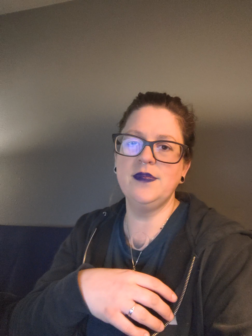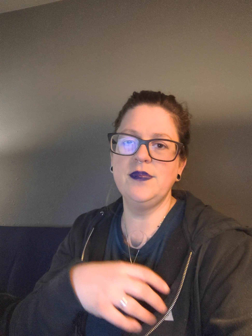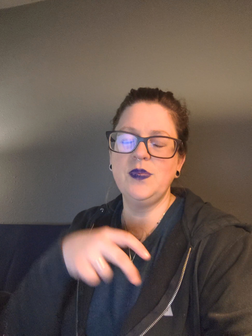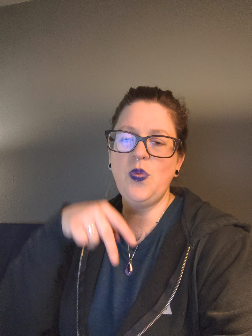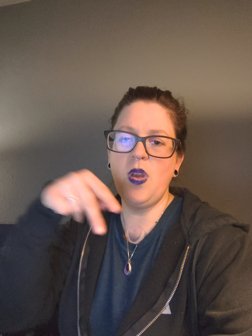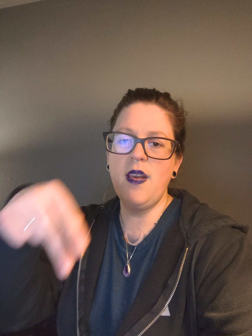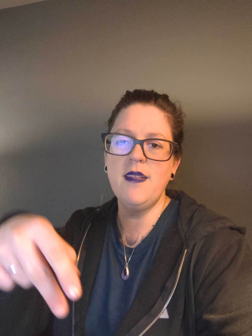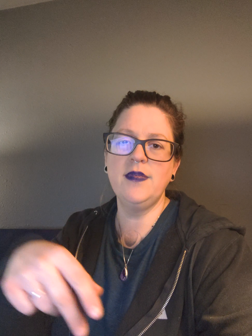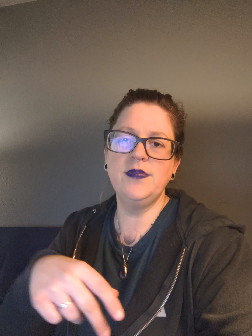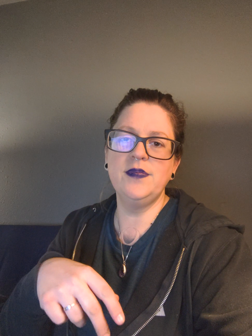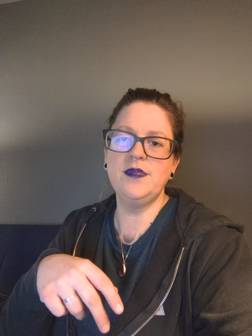ride